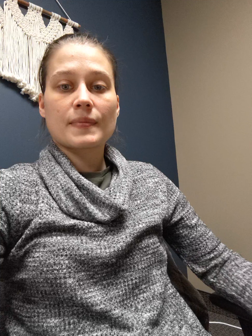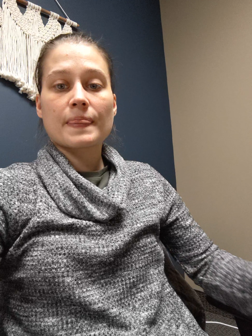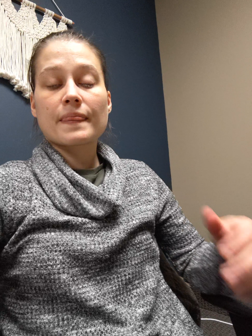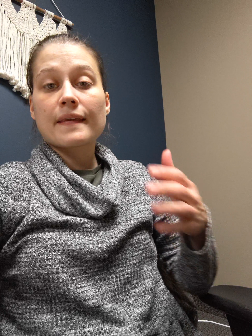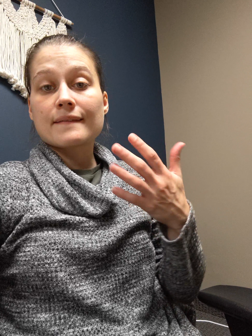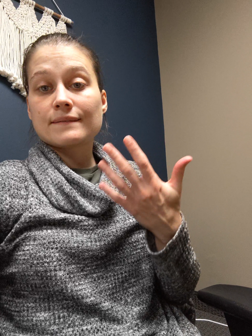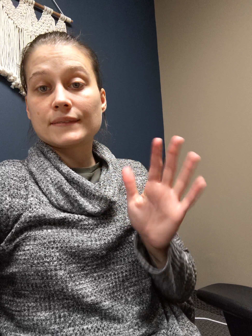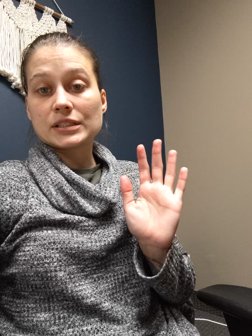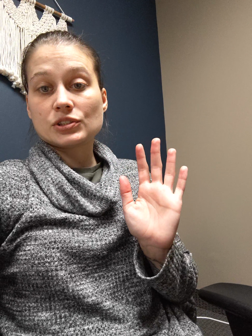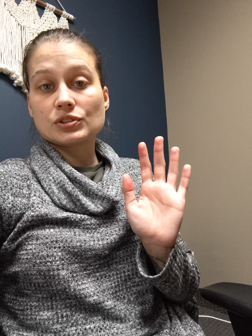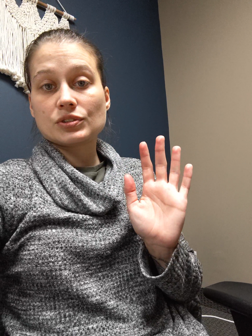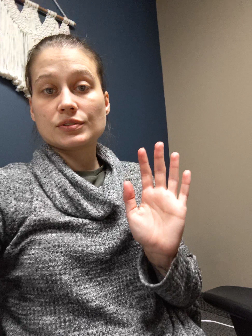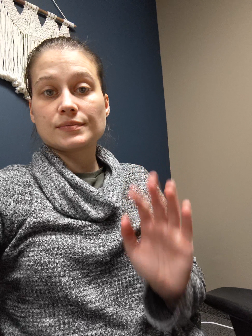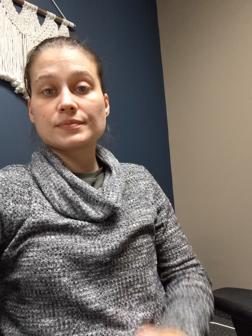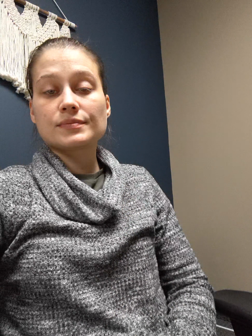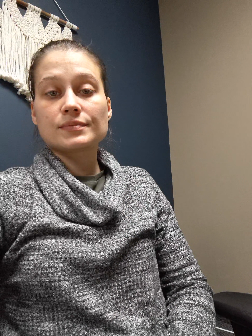finish